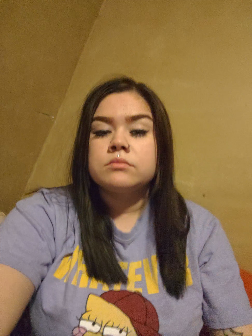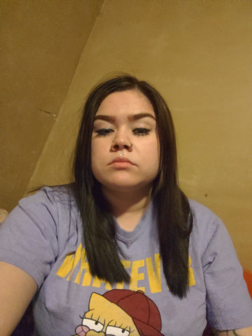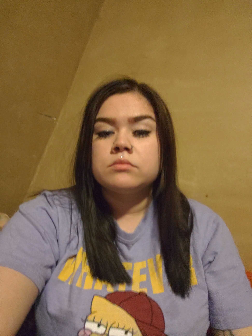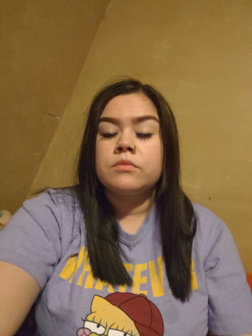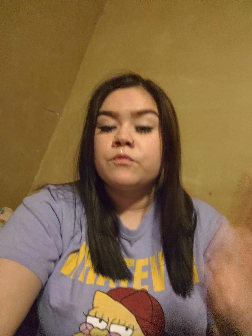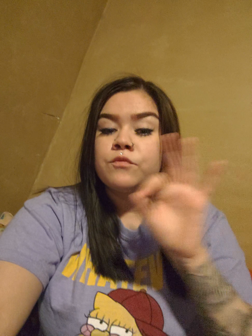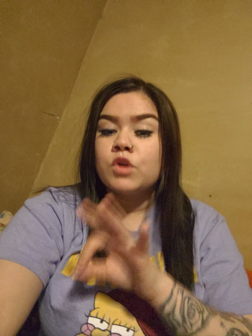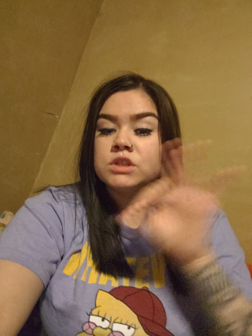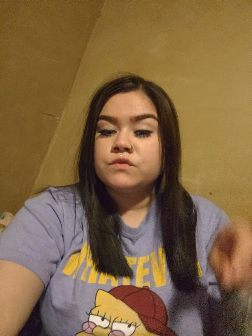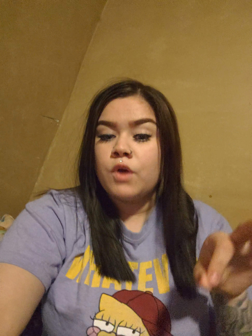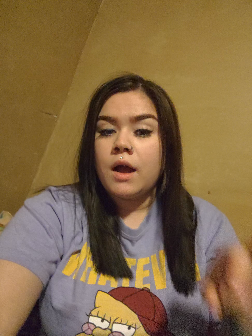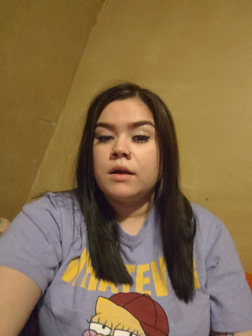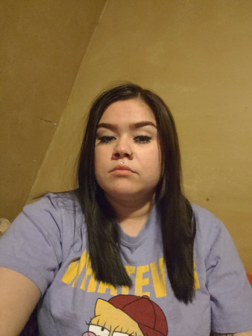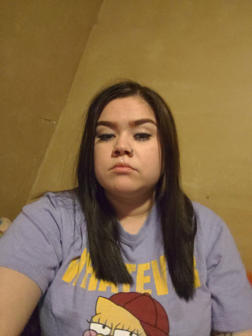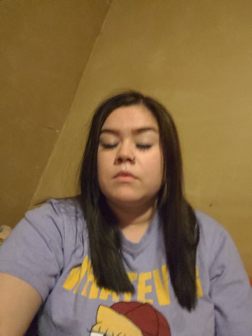french fries